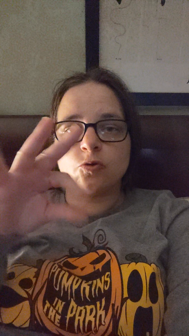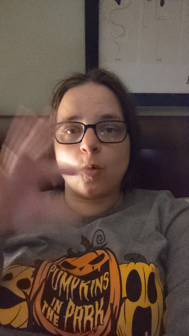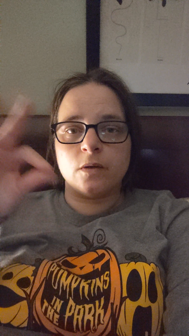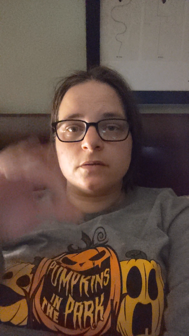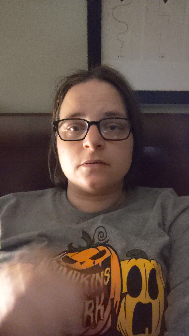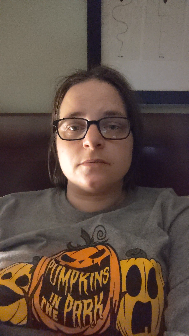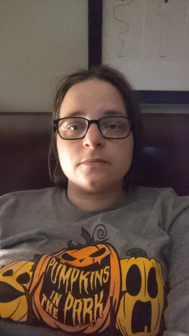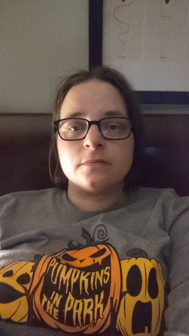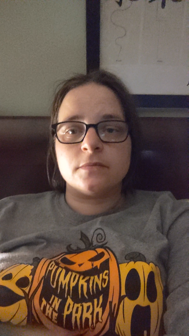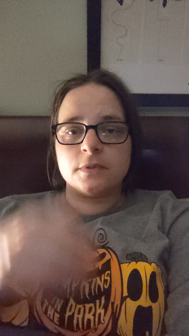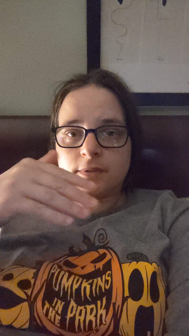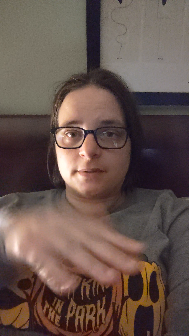enter